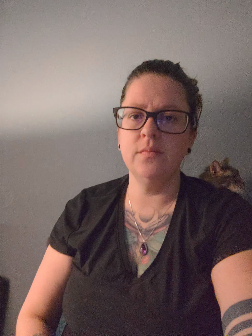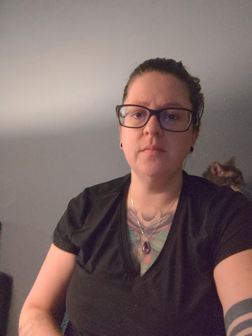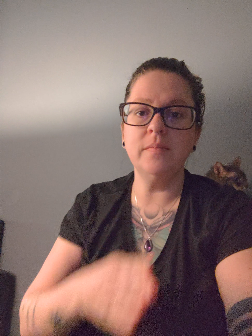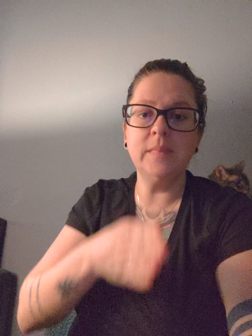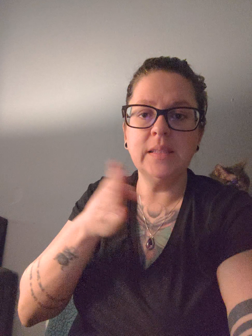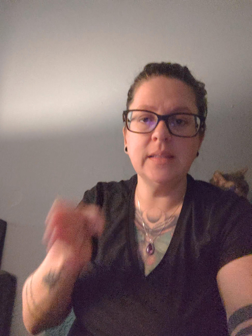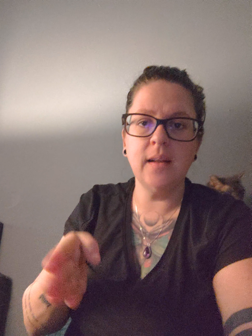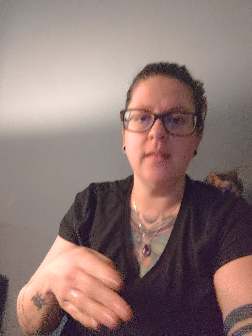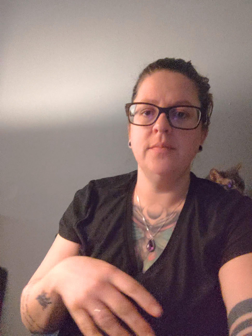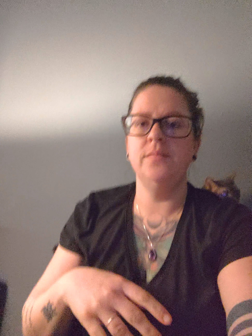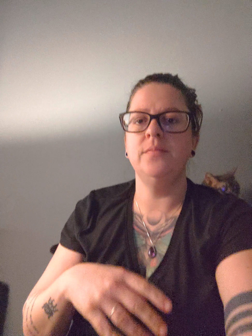beside